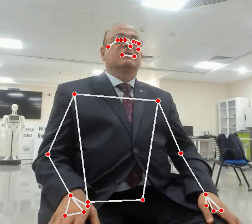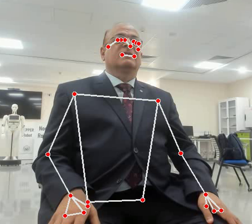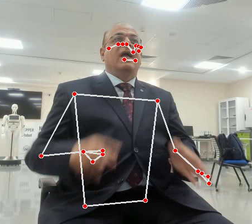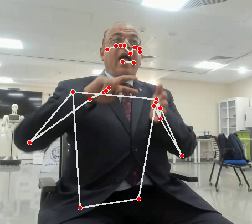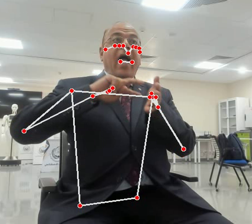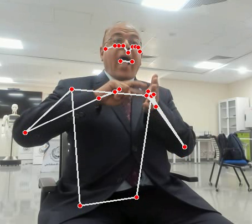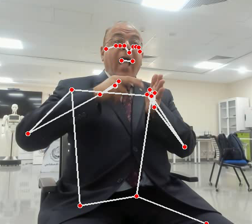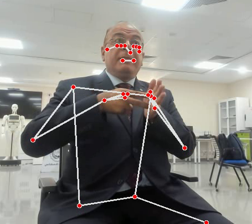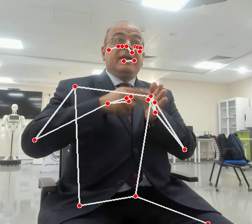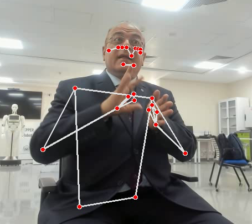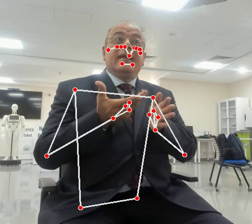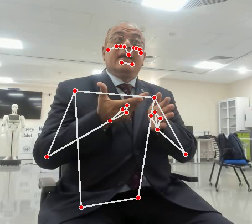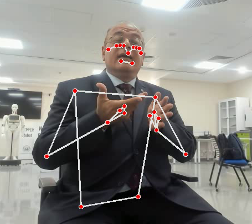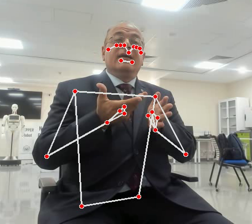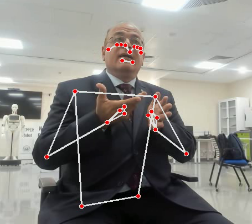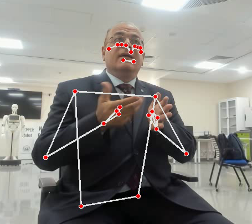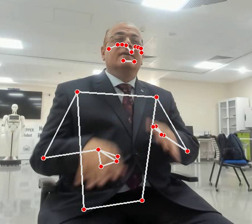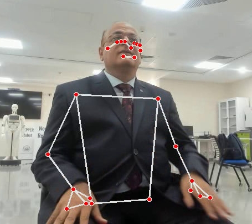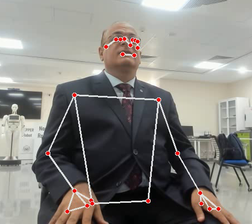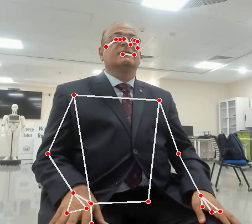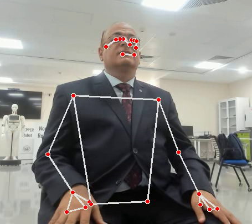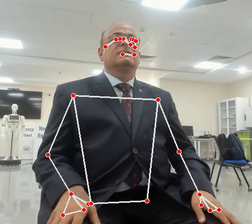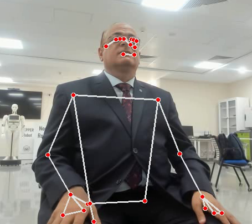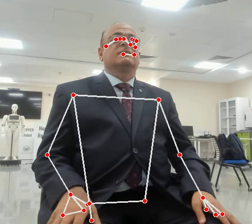3amel eh